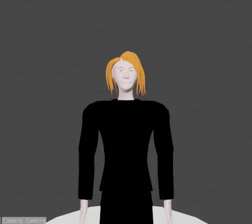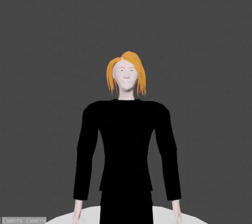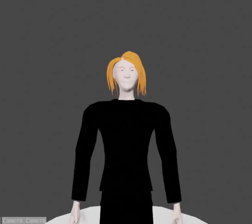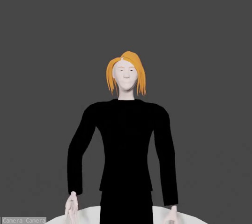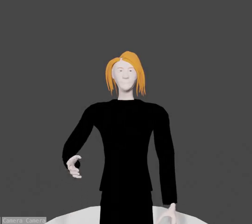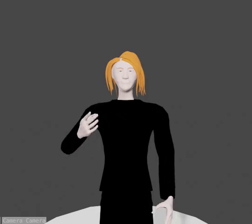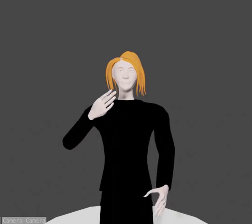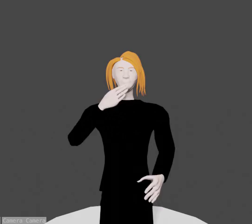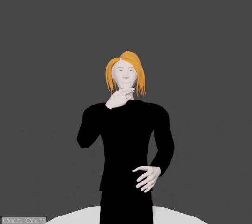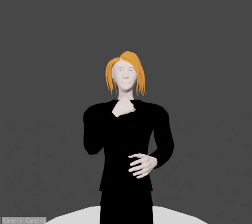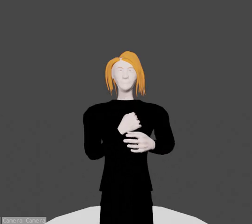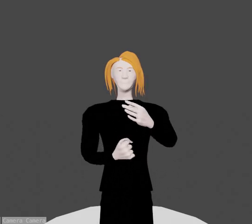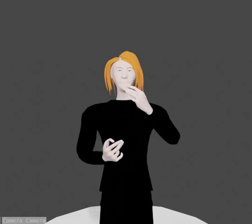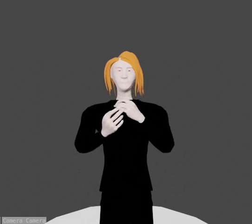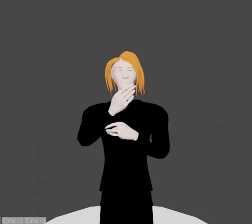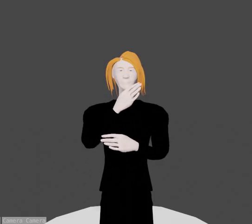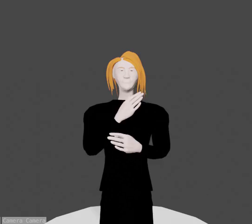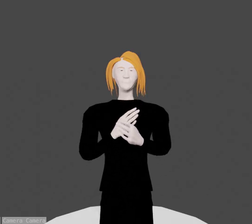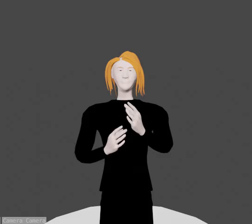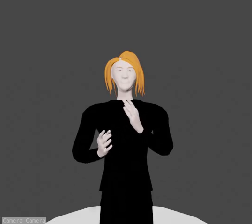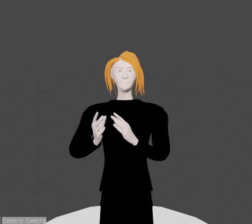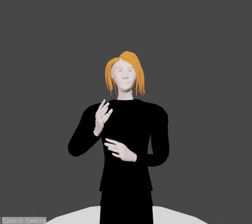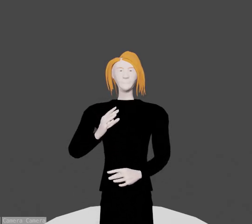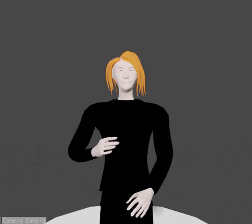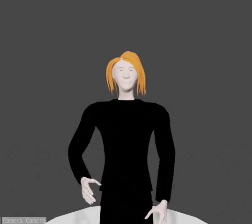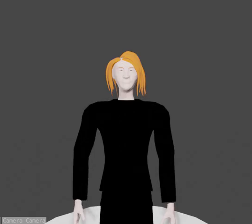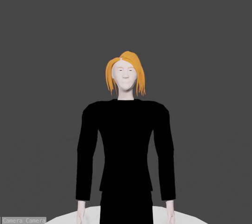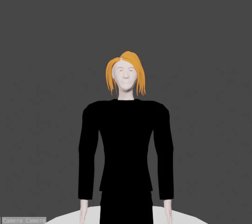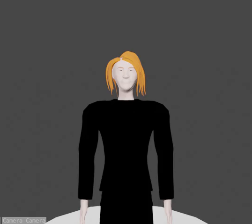Ancient